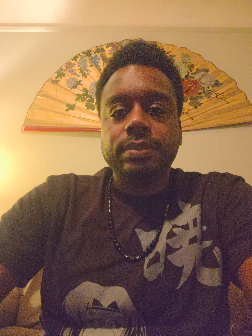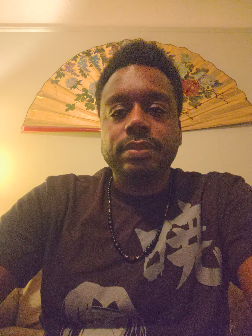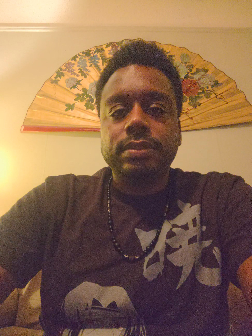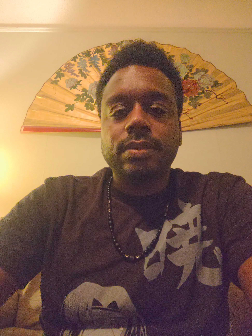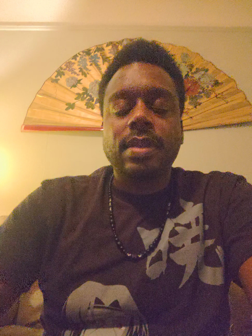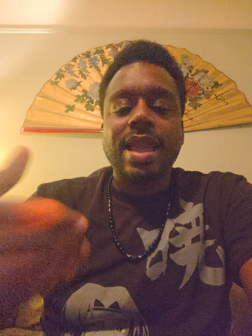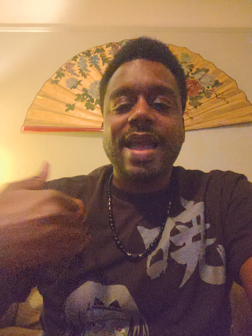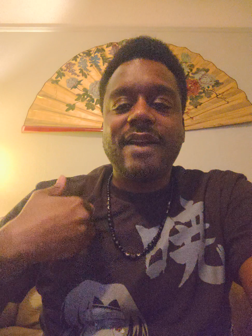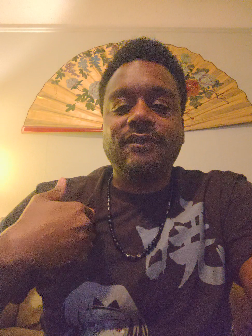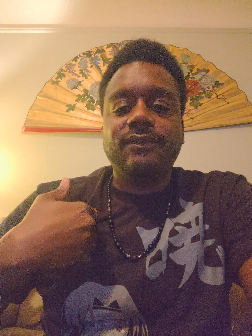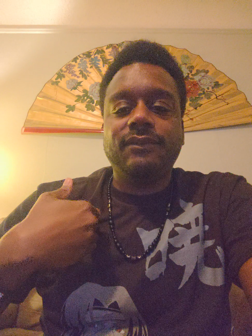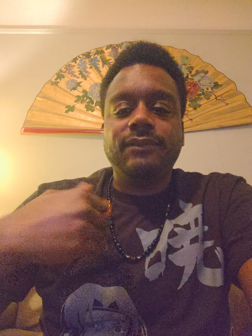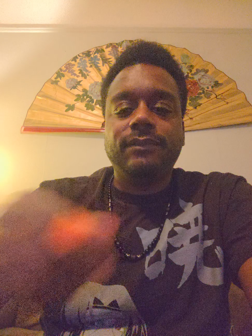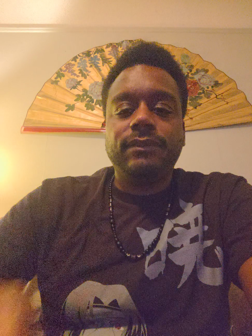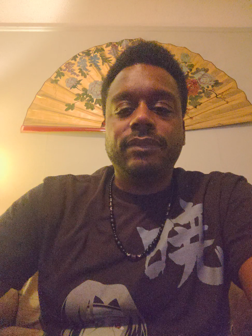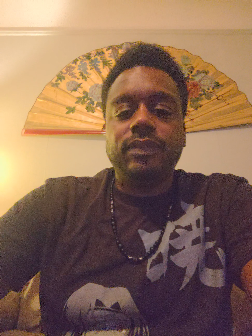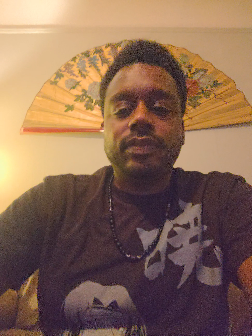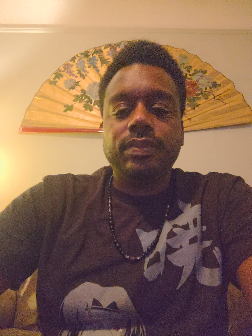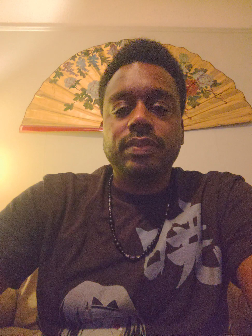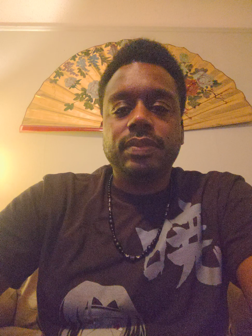have